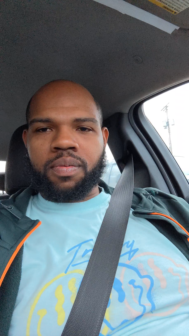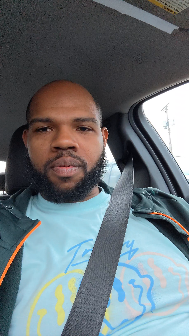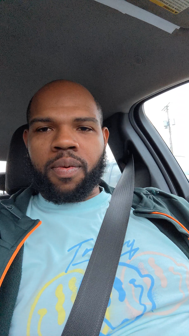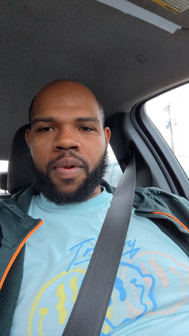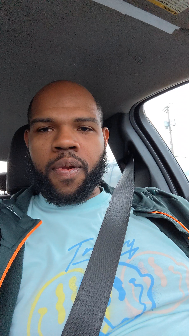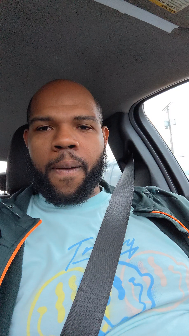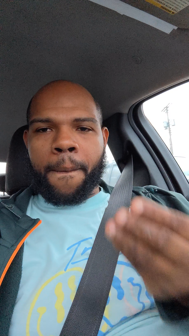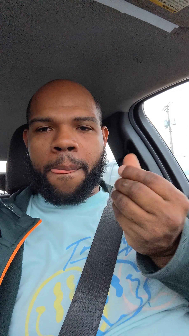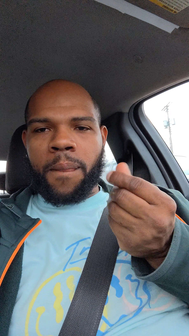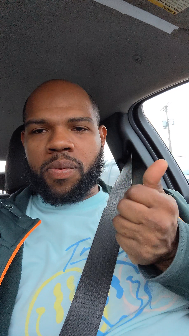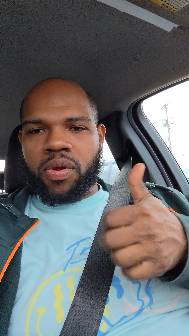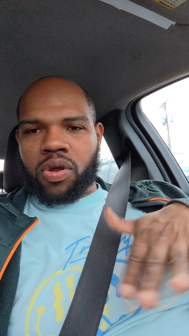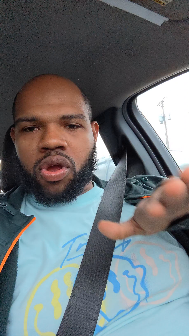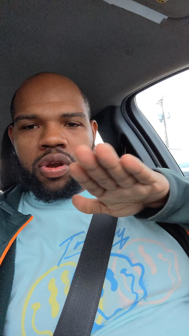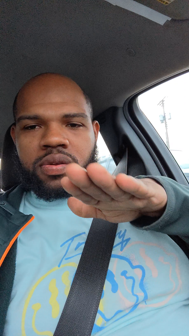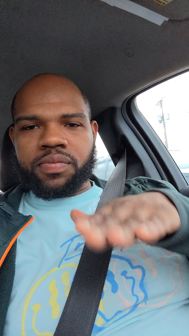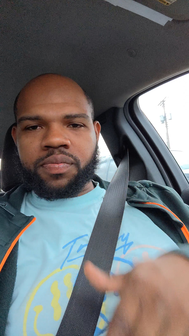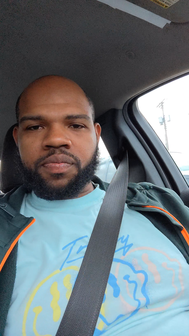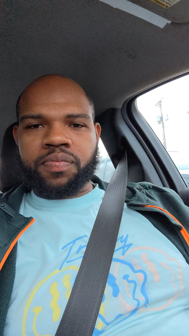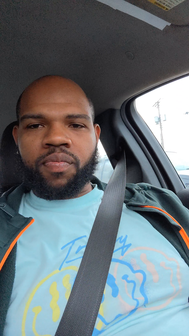garden